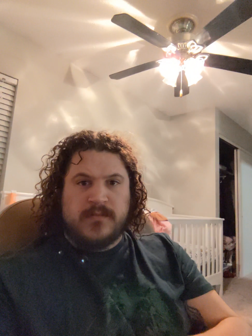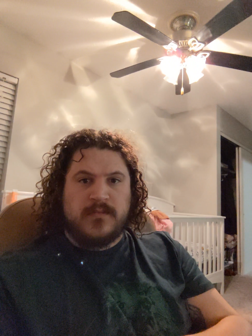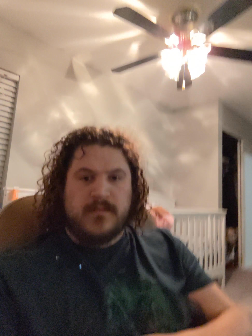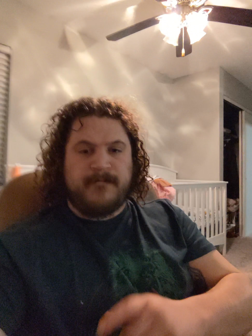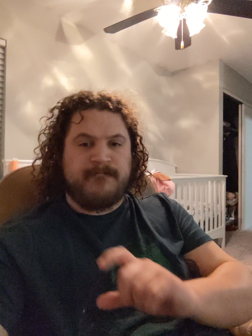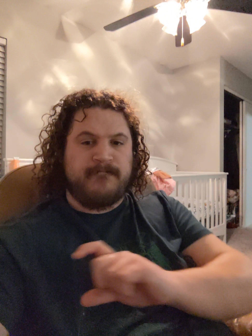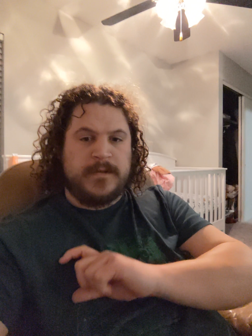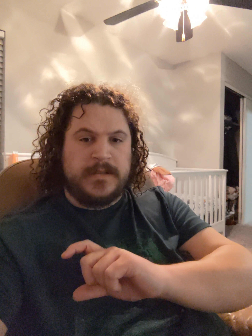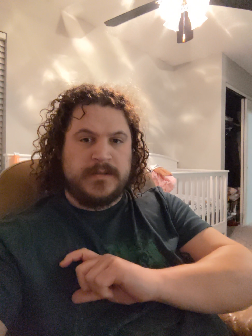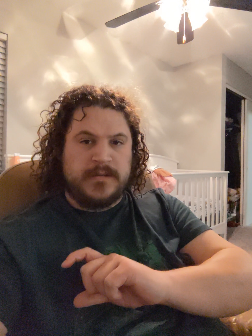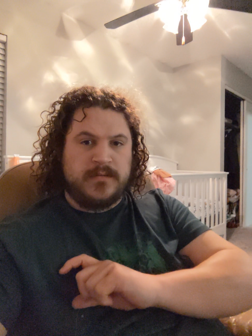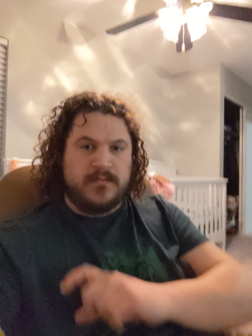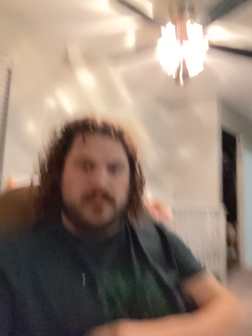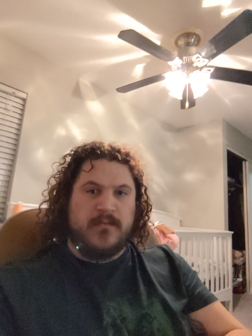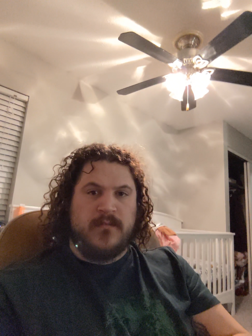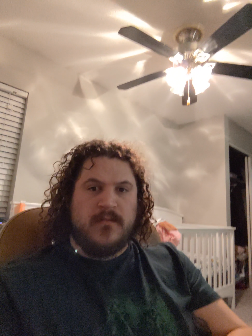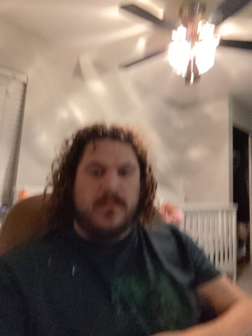police